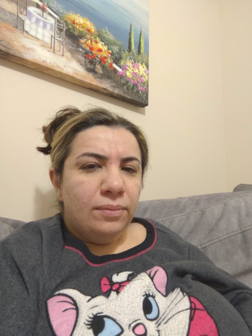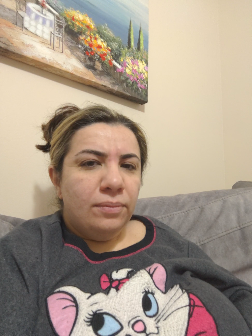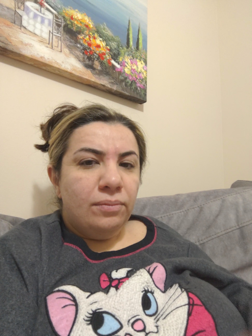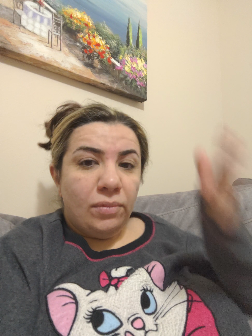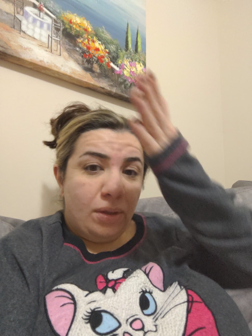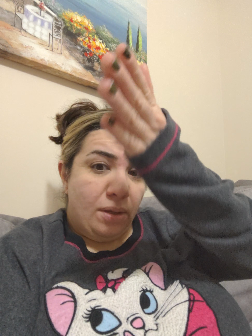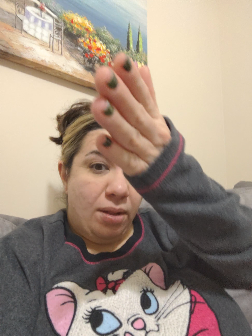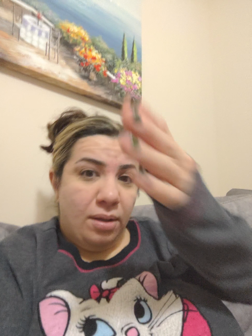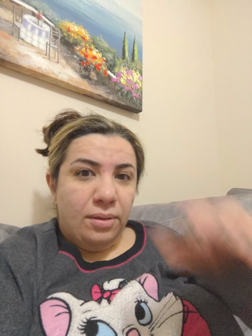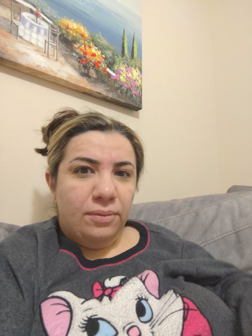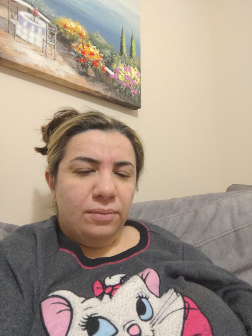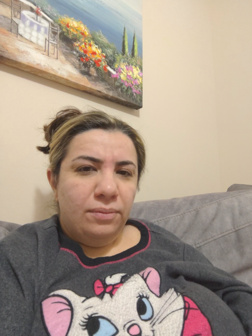there